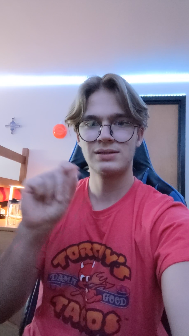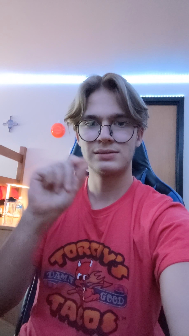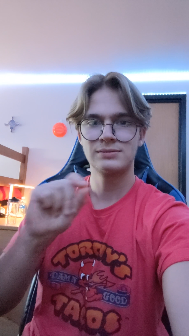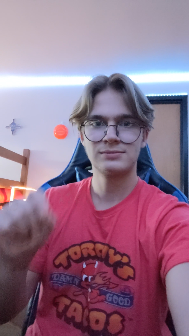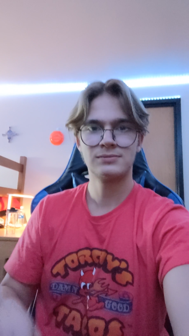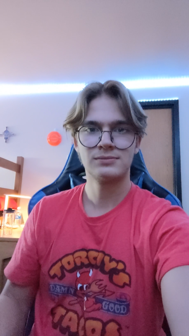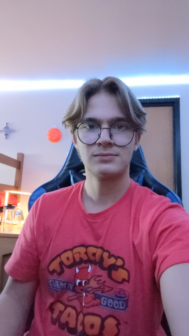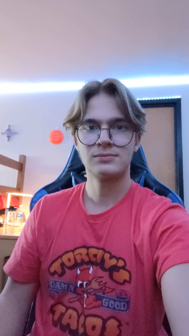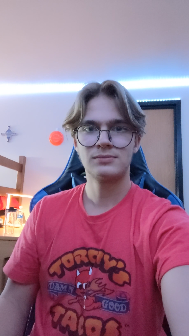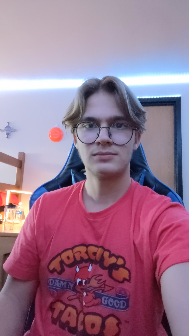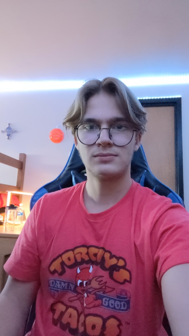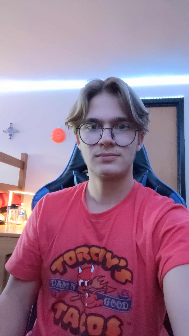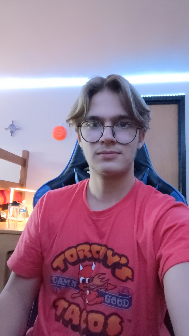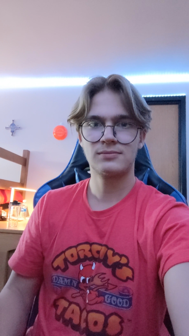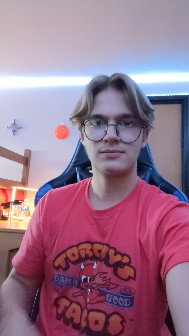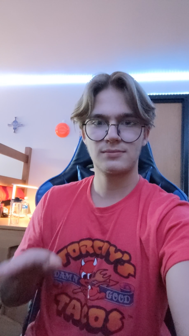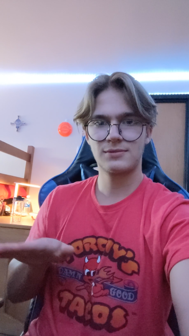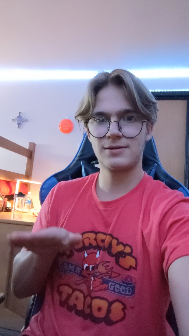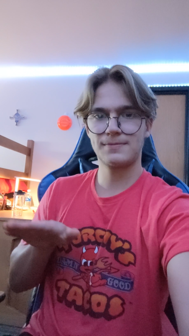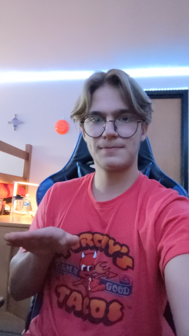penguin